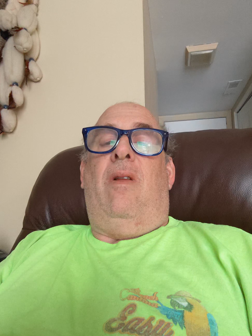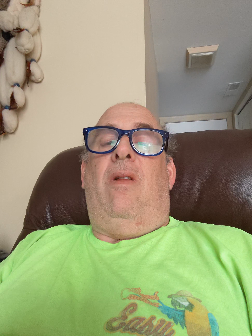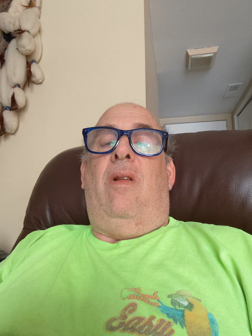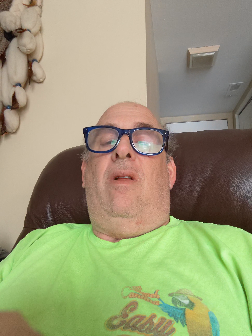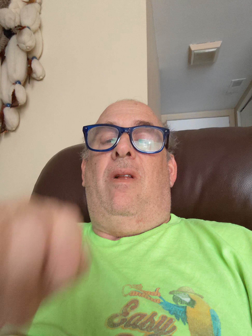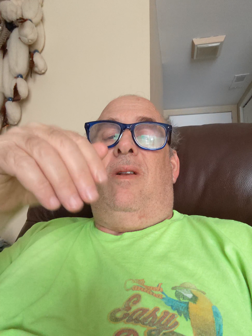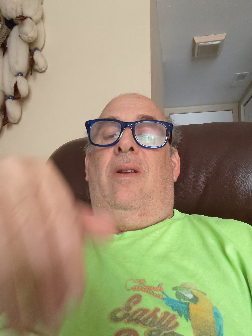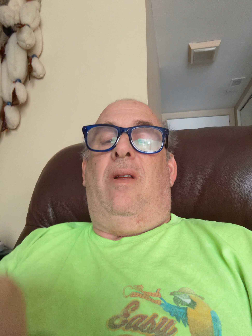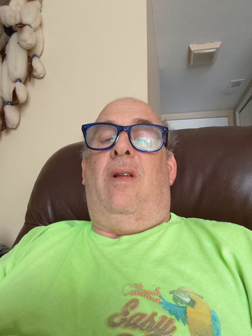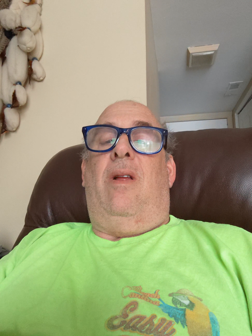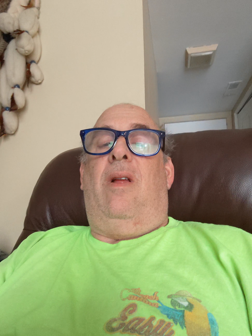night